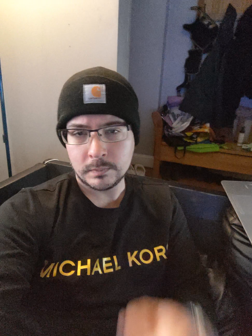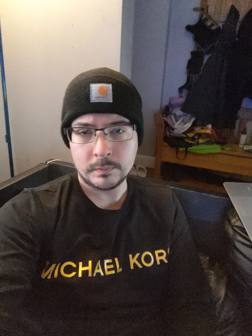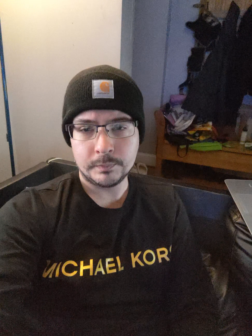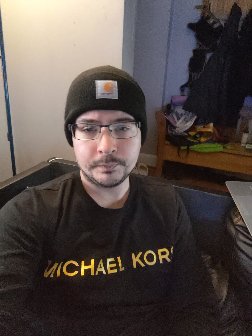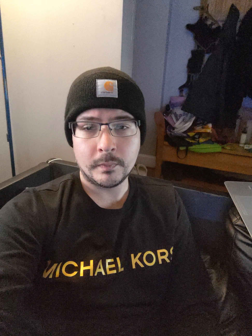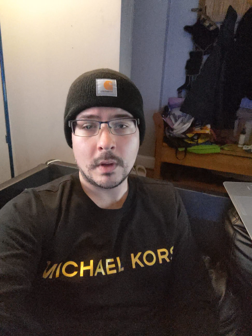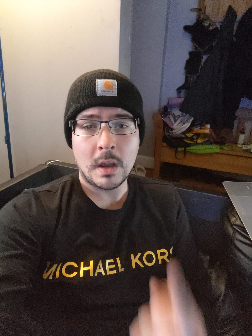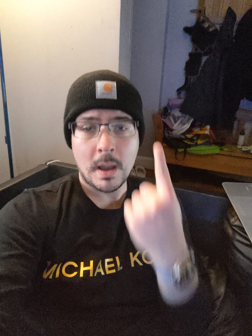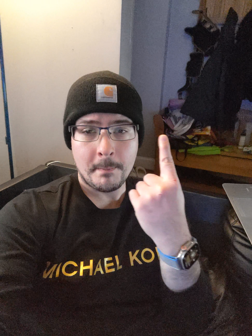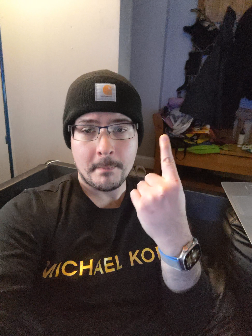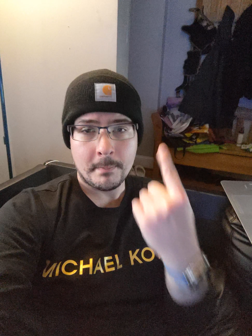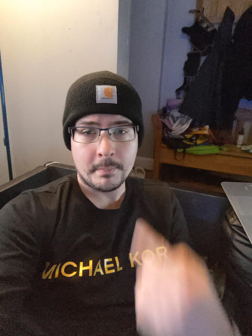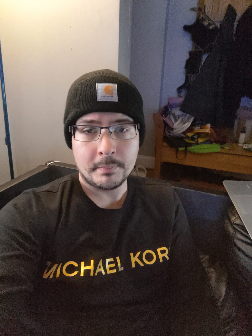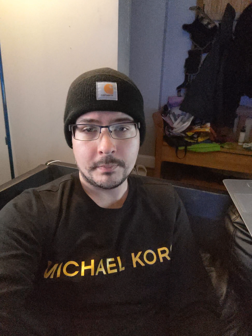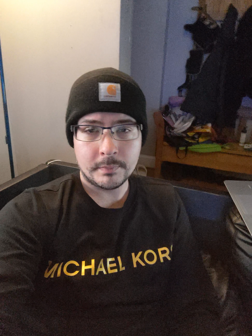up